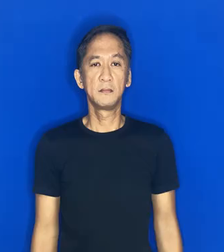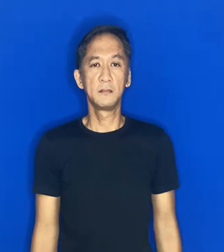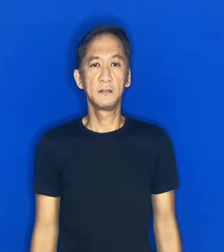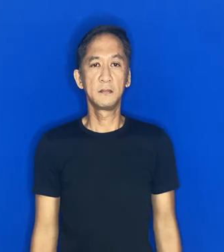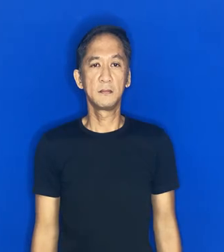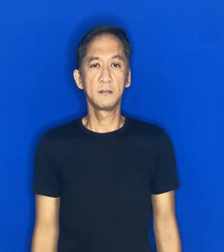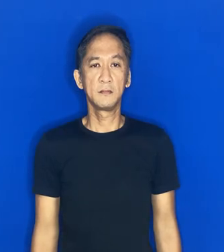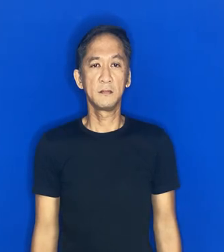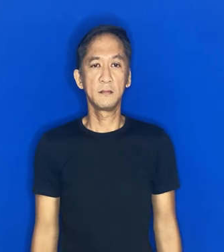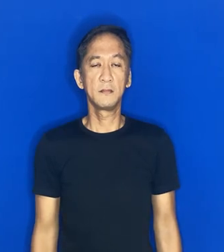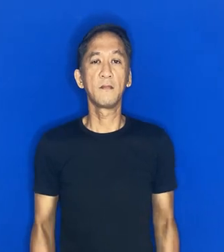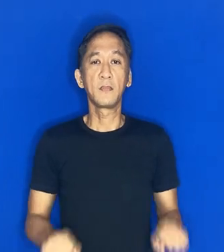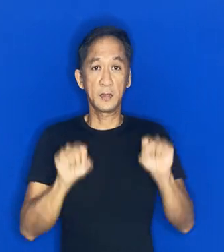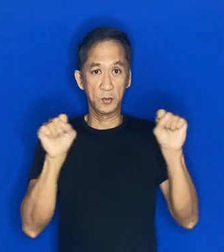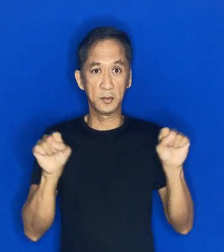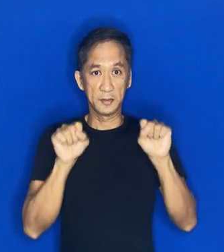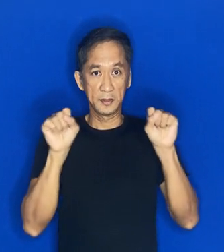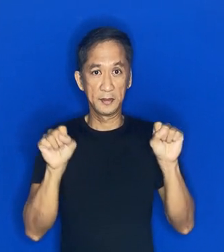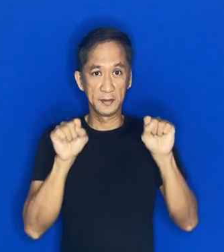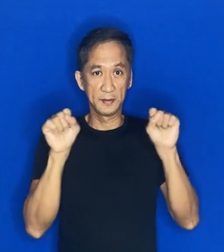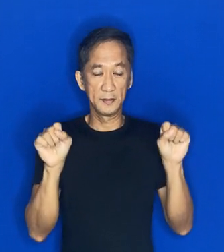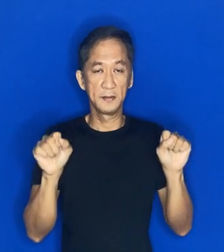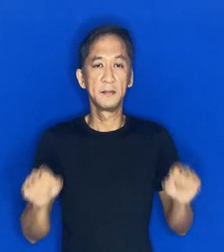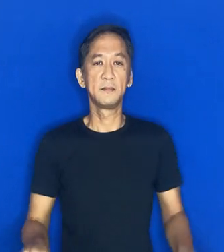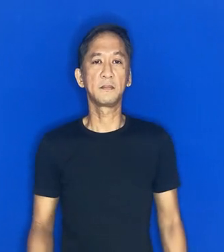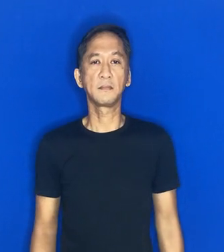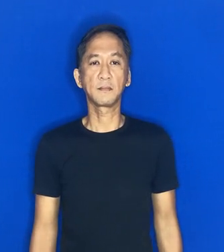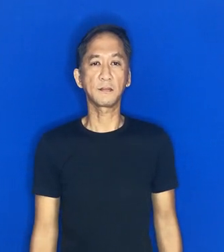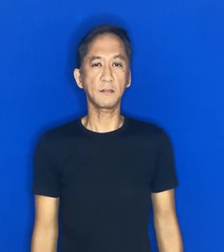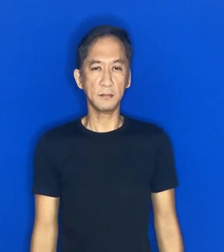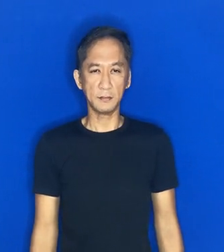saturday